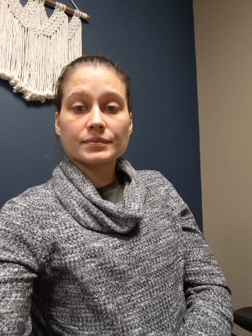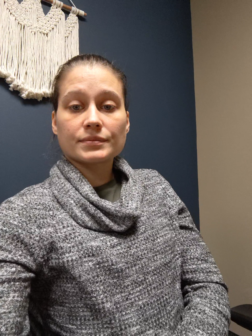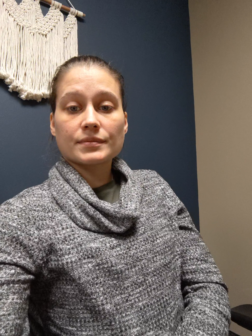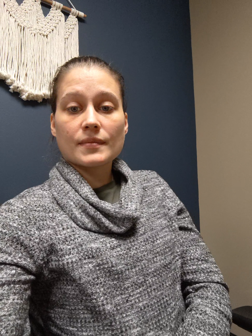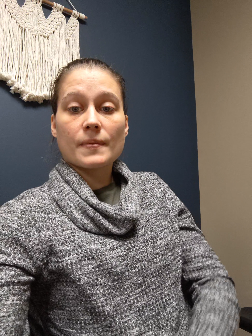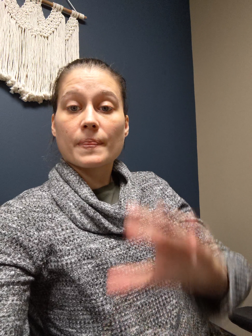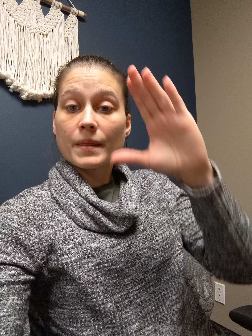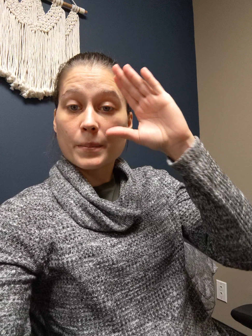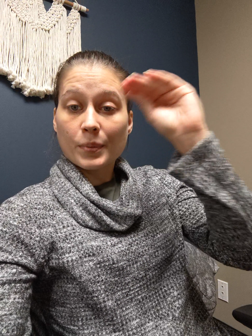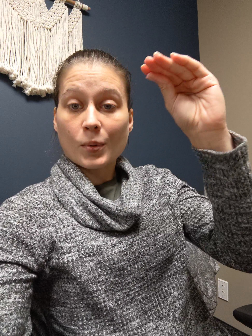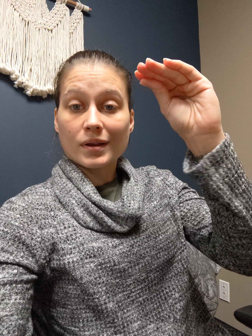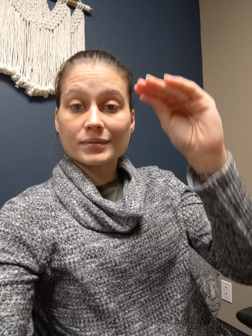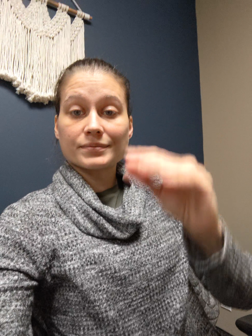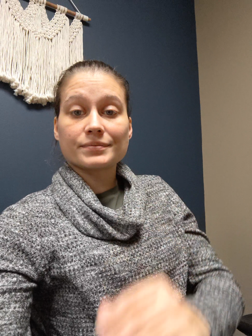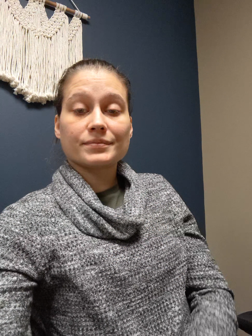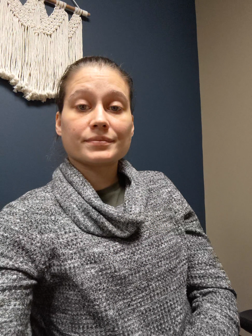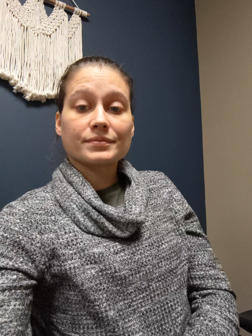boy